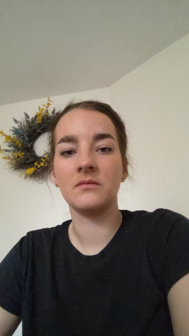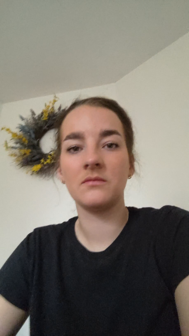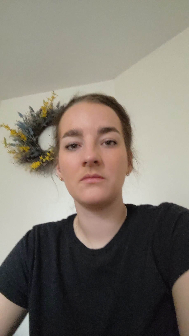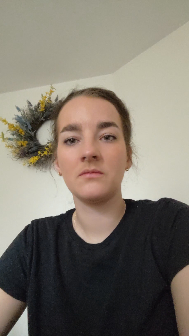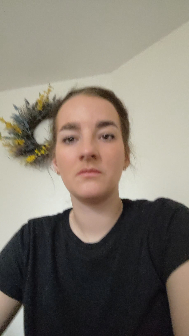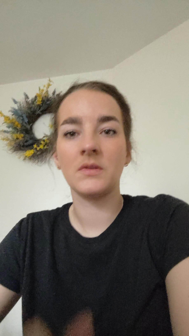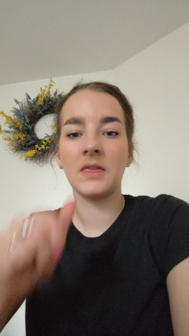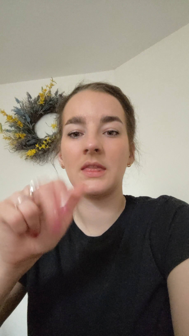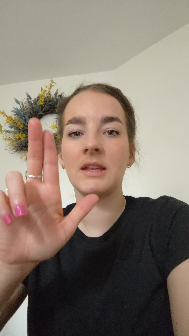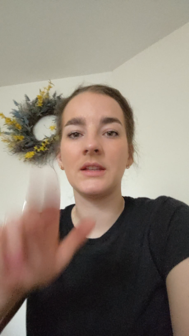lick